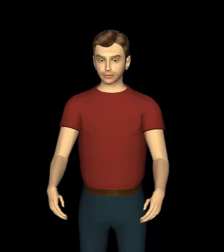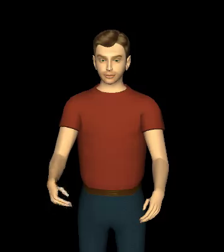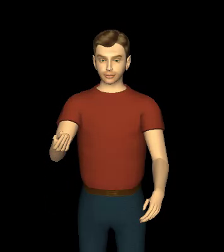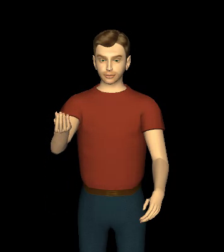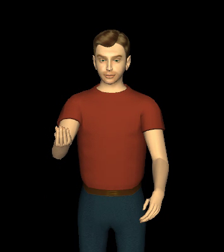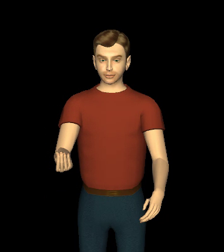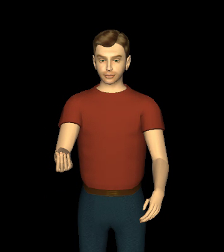طفل